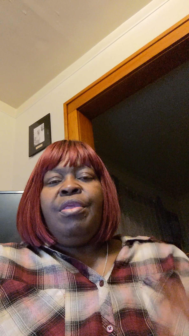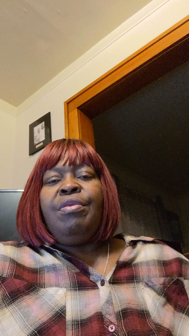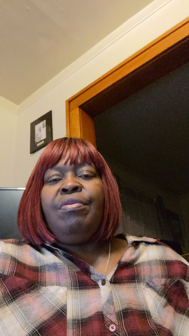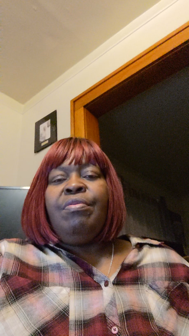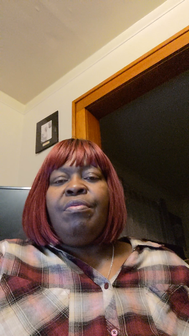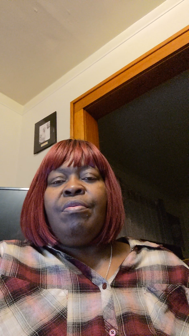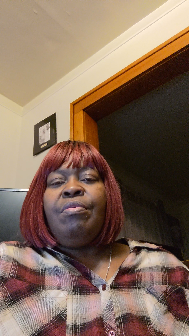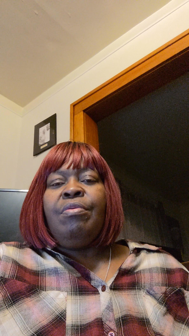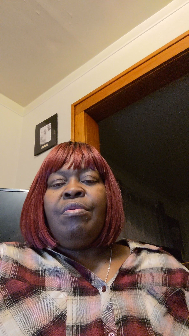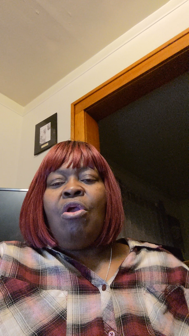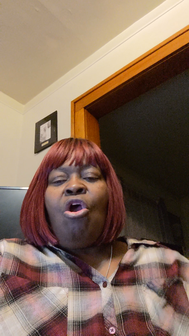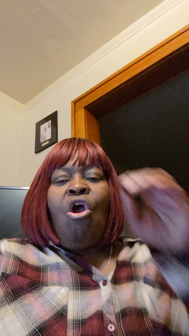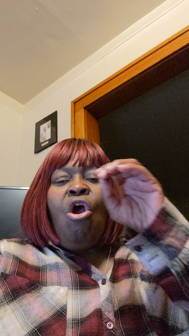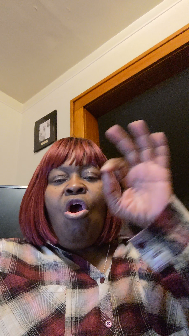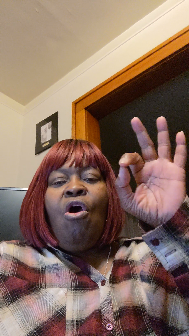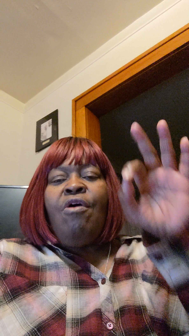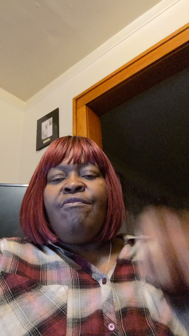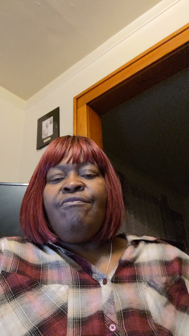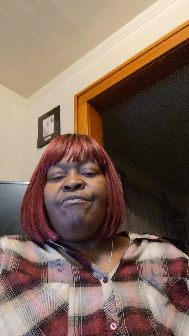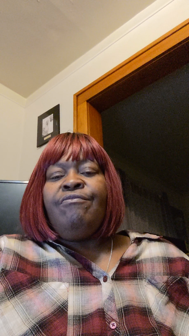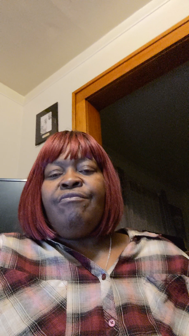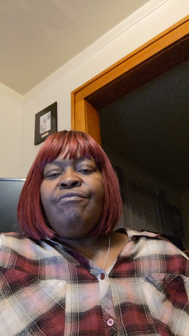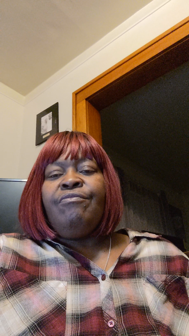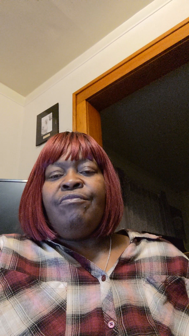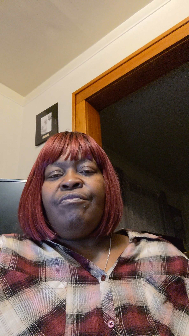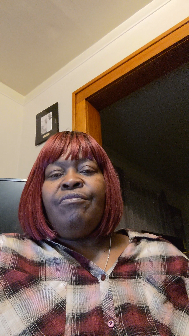of